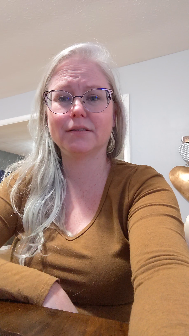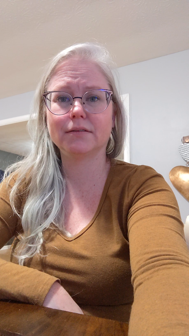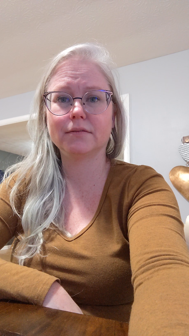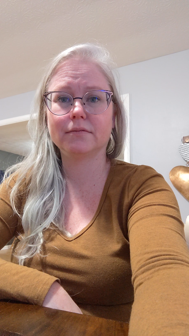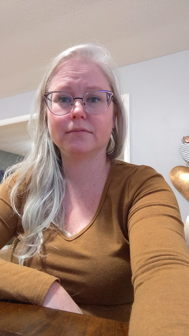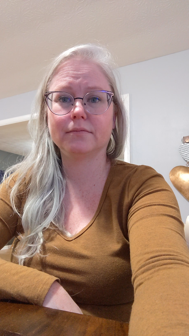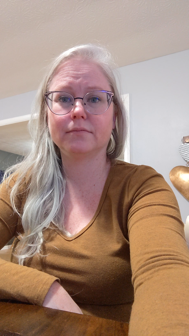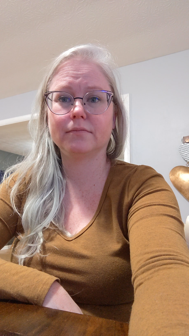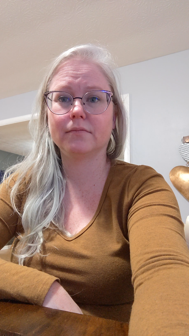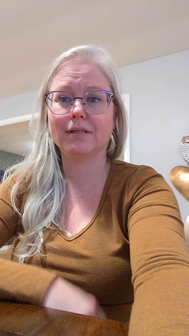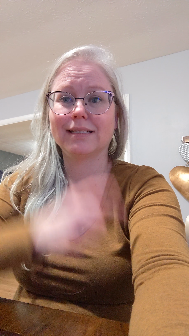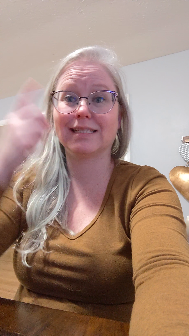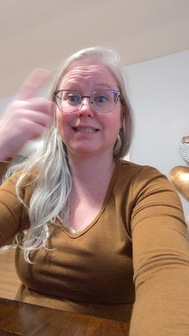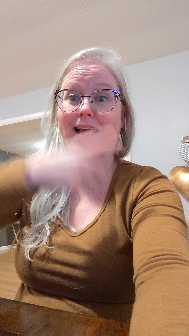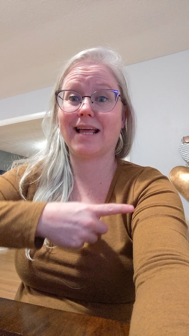day